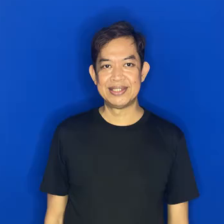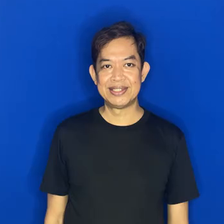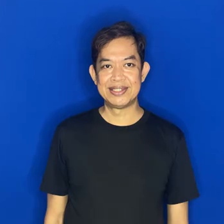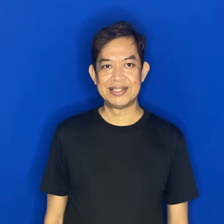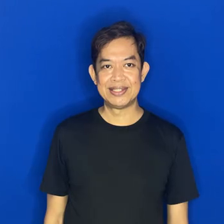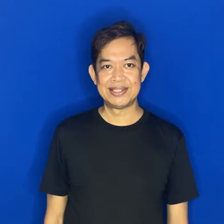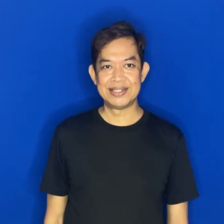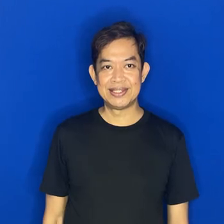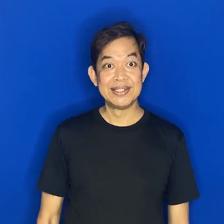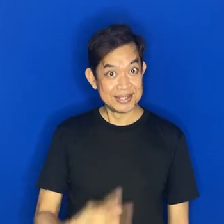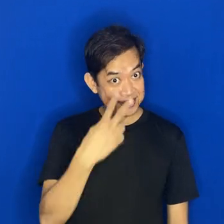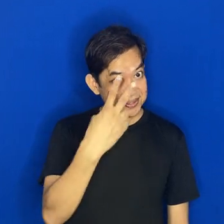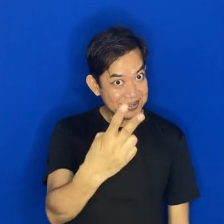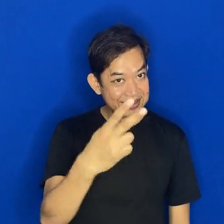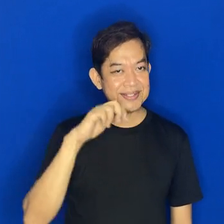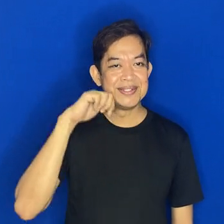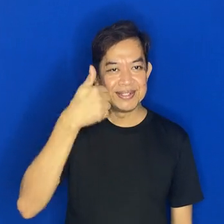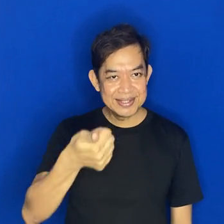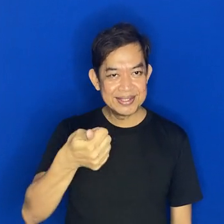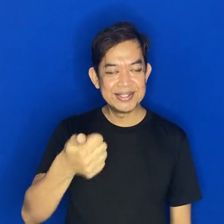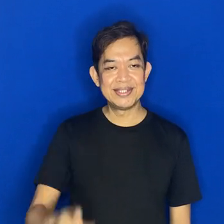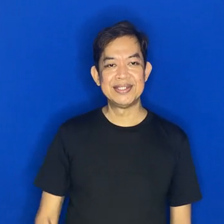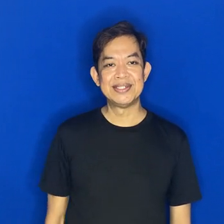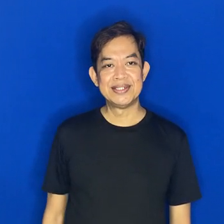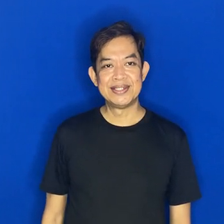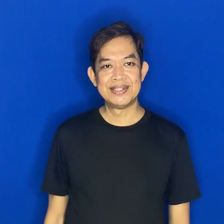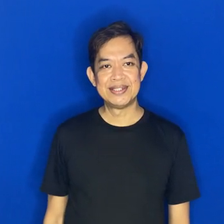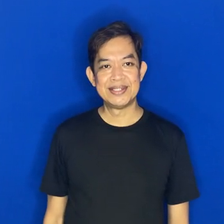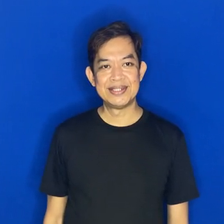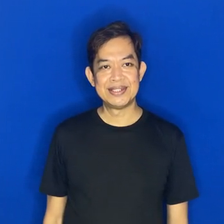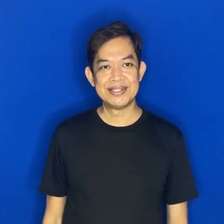see you tomorrow